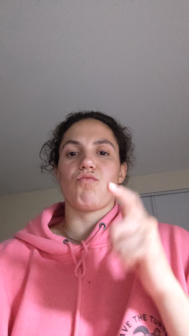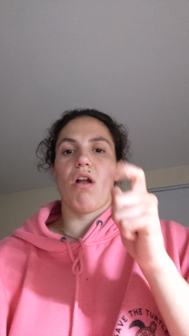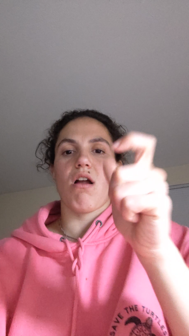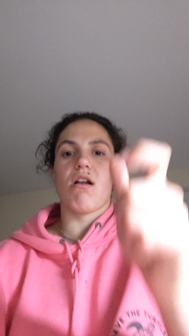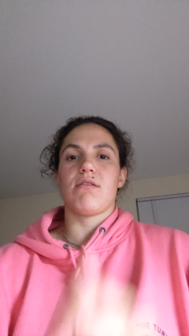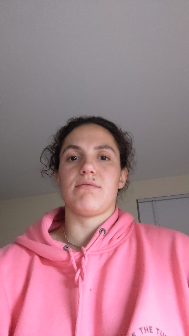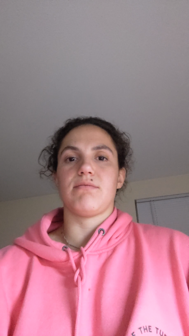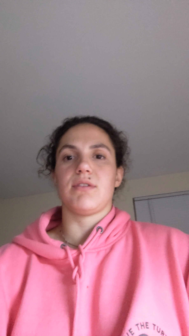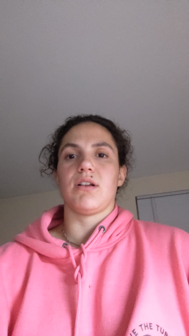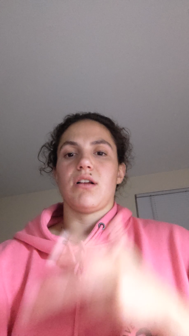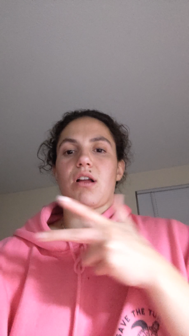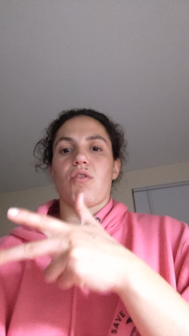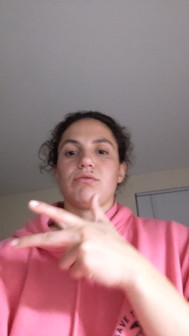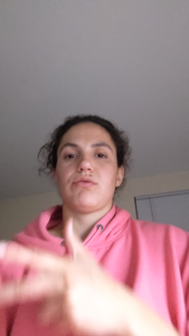garage